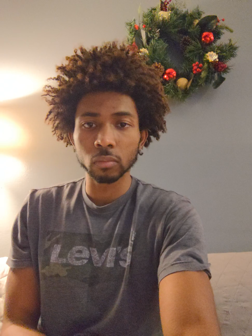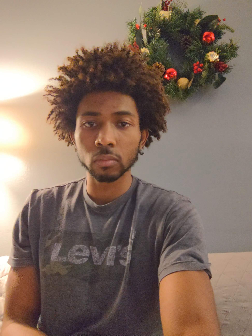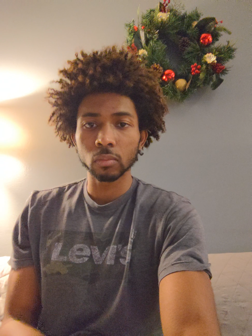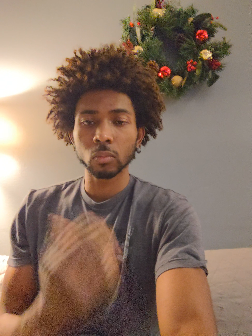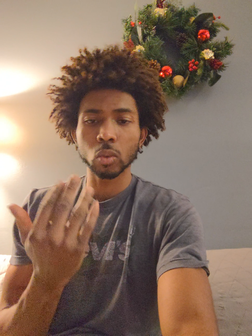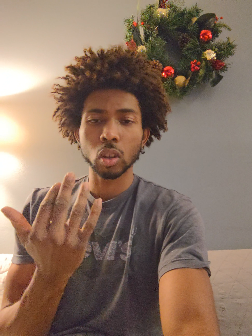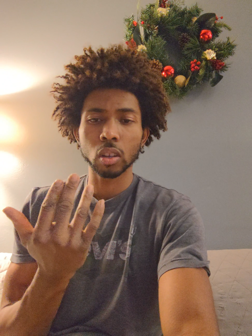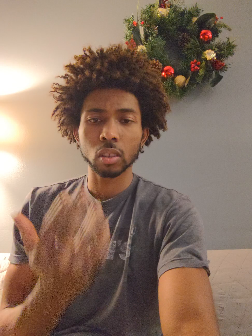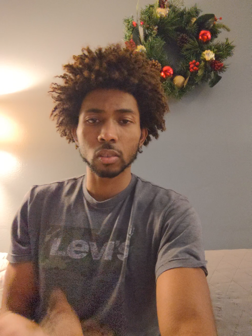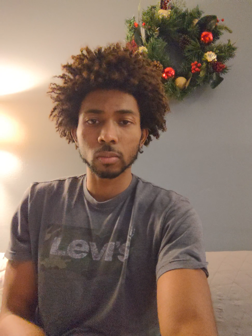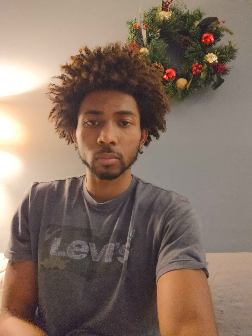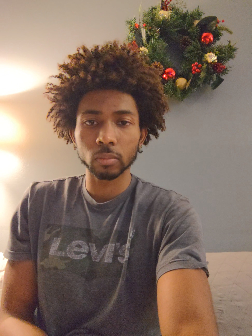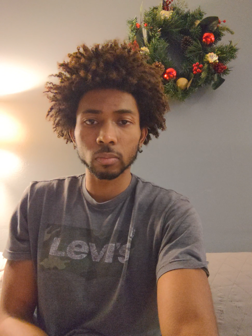wait